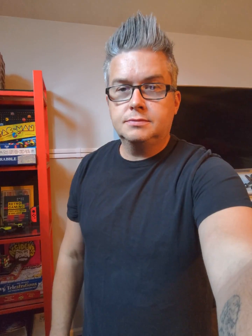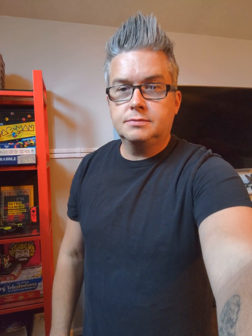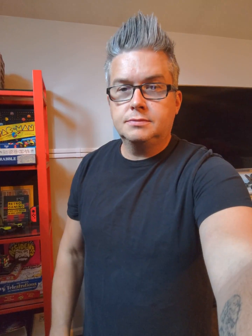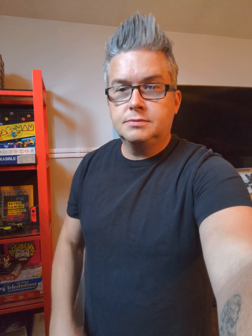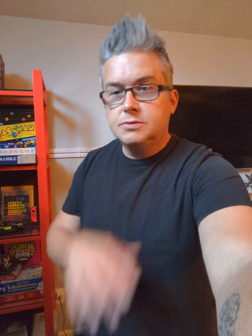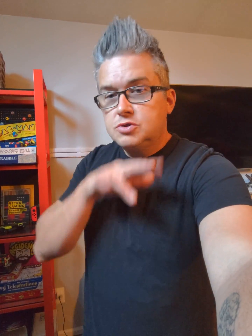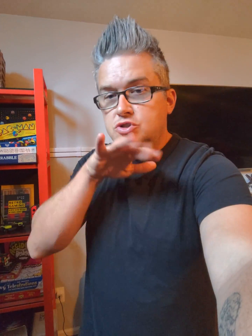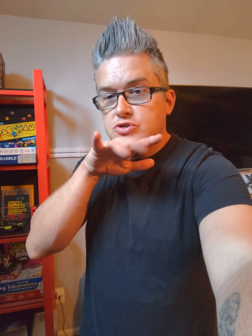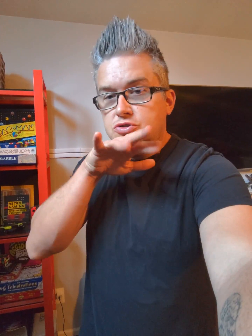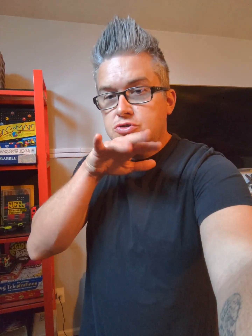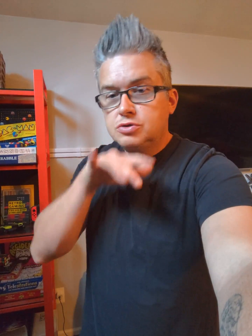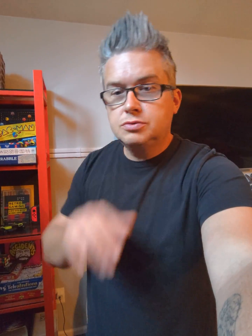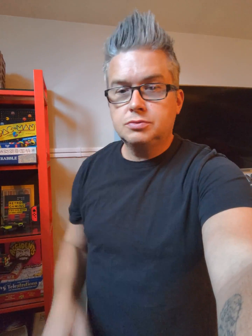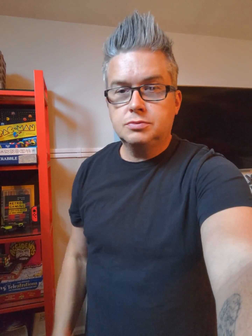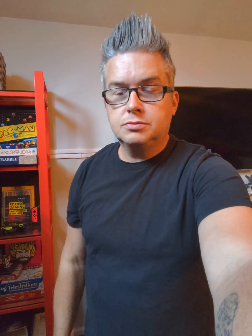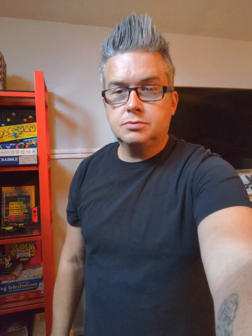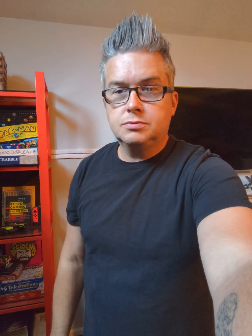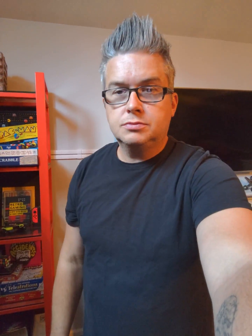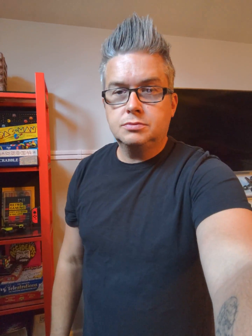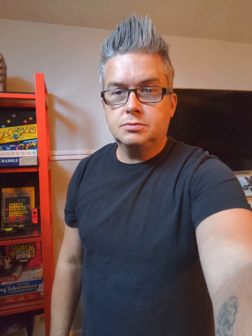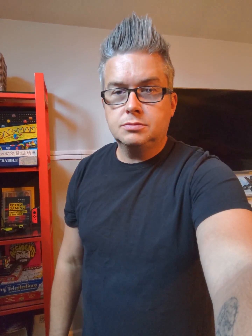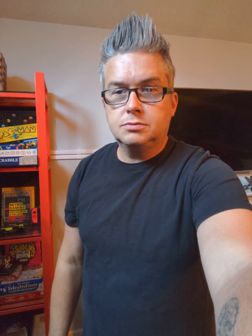naughty